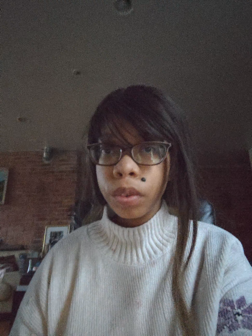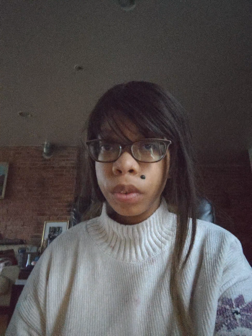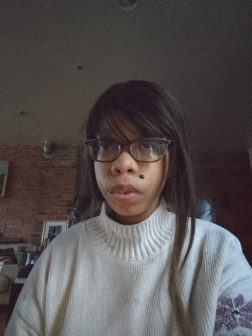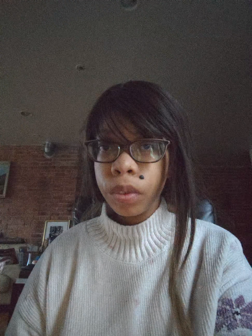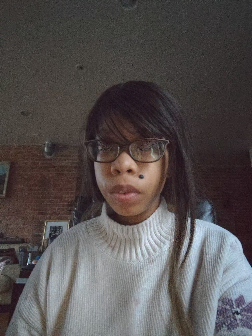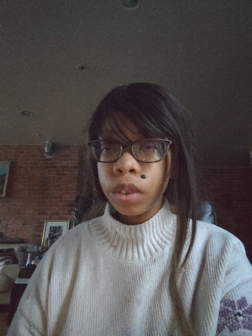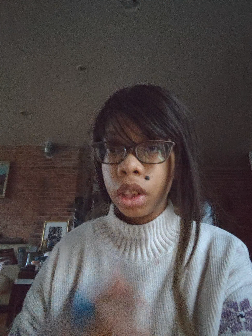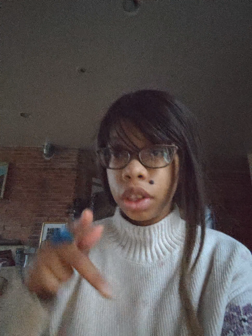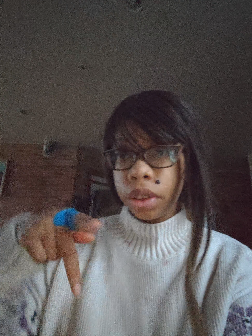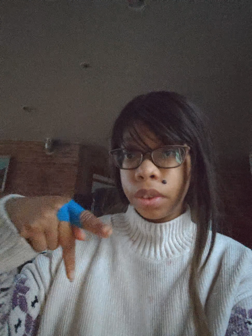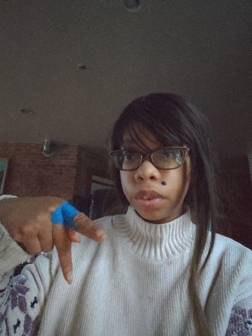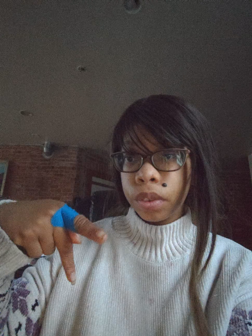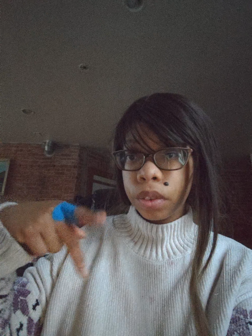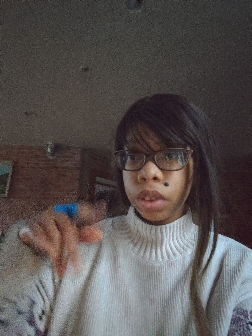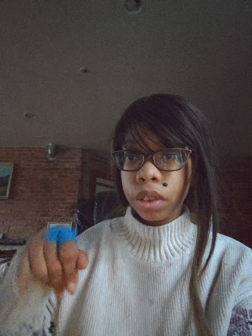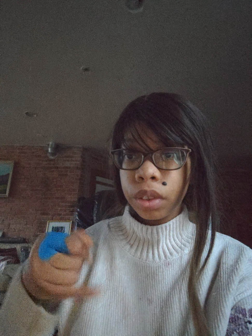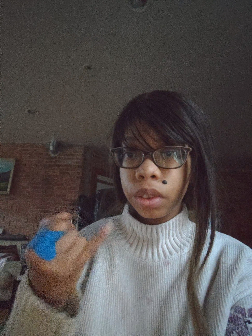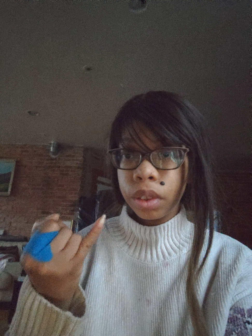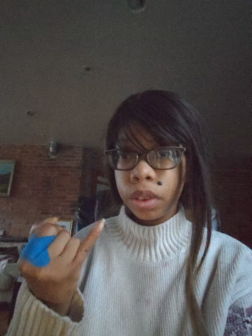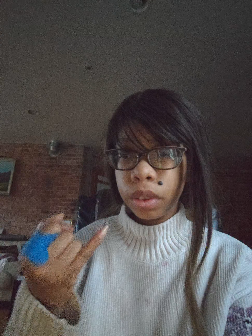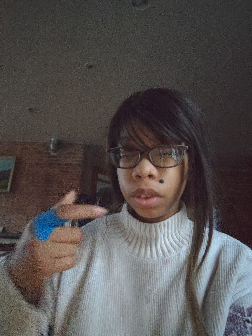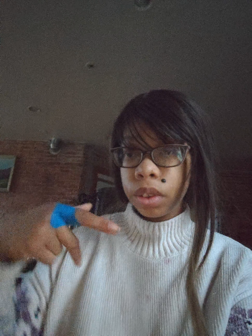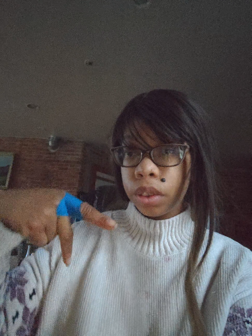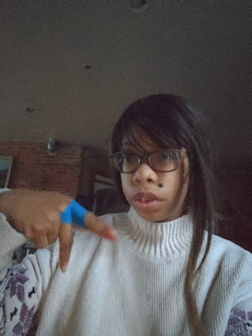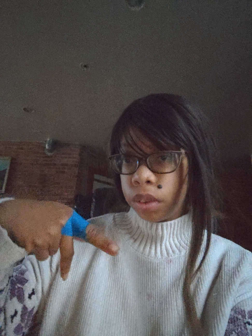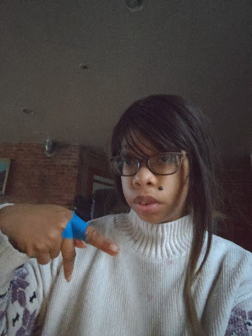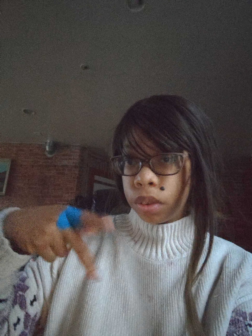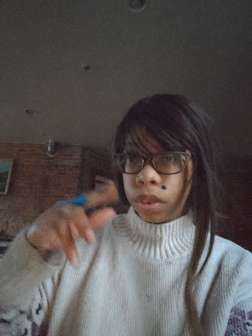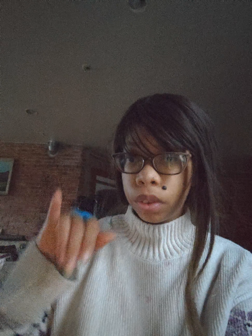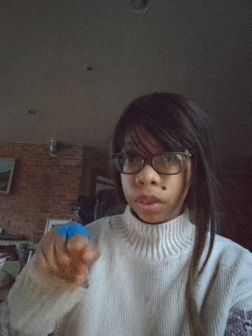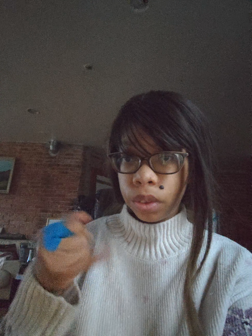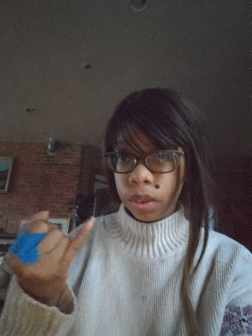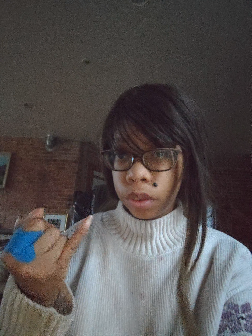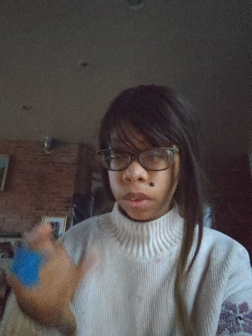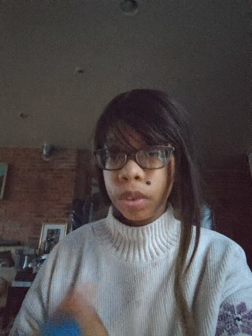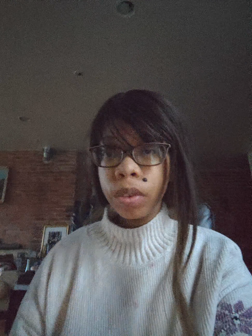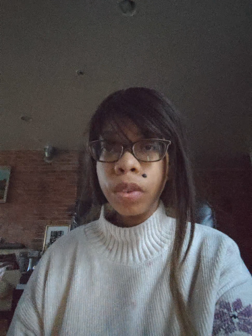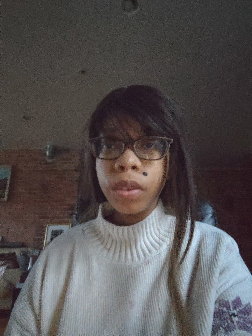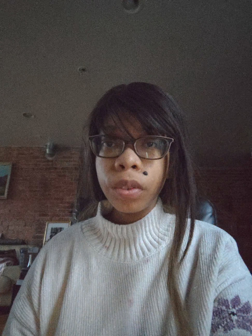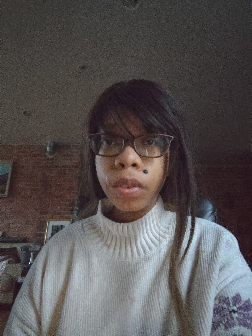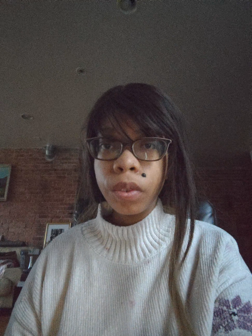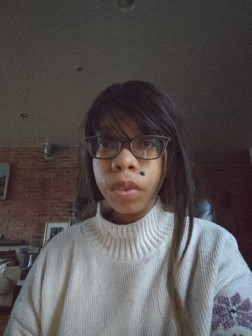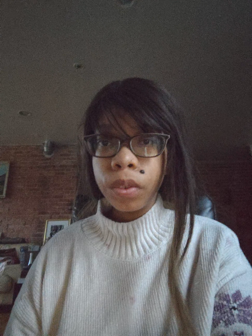pajamas